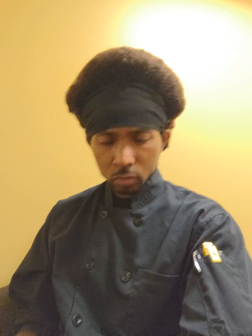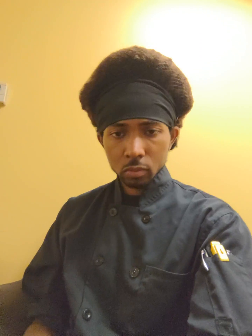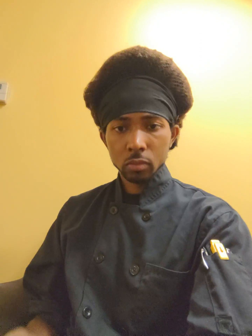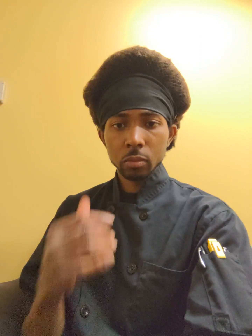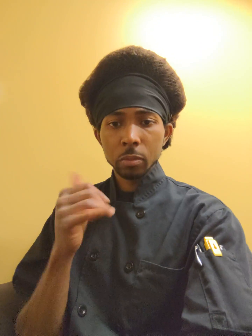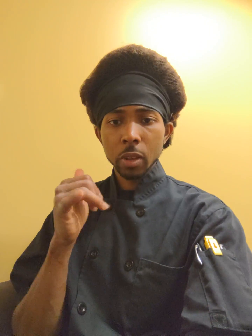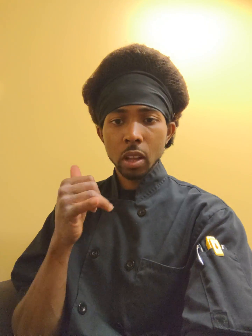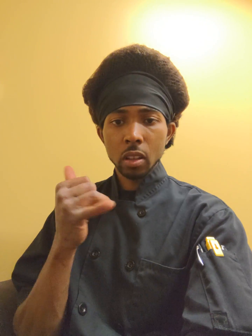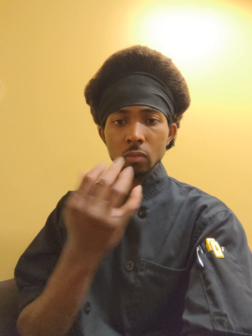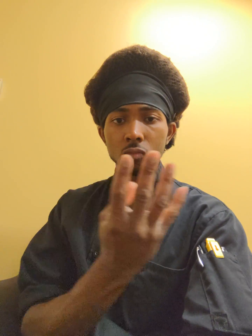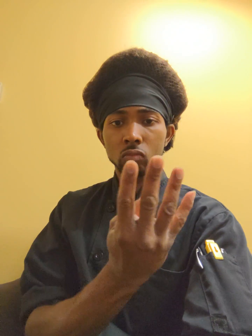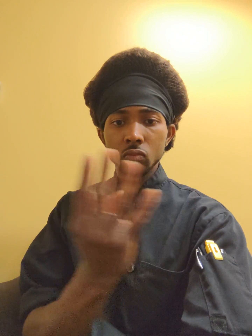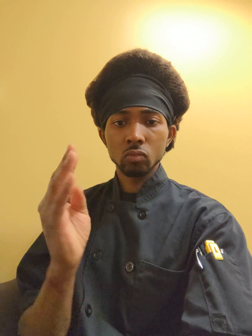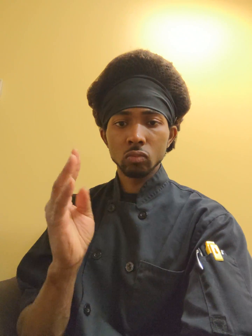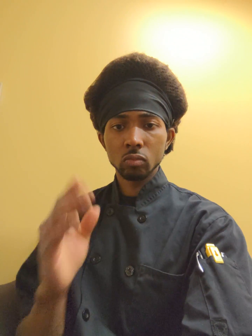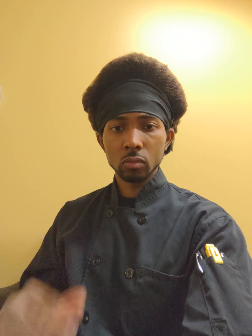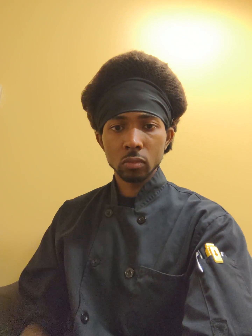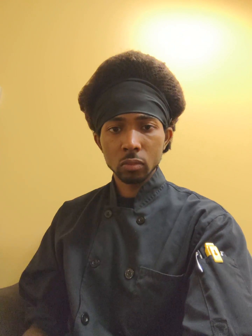playpen